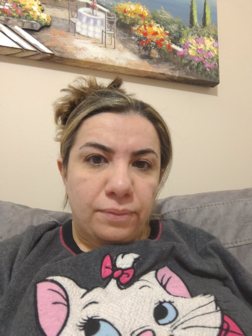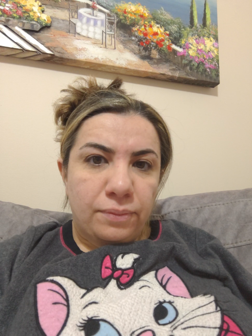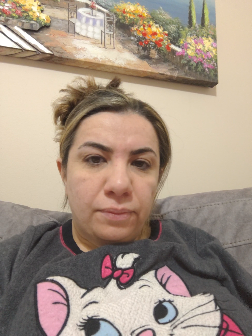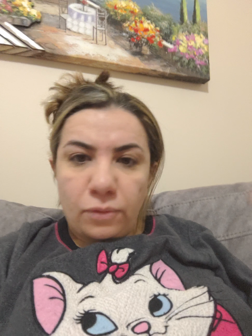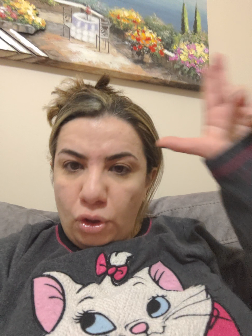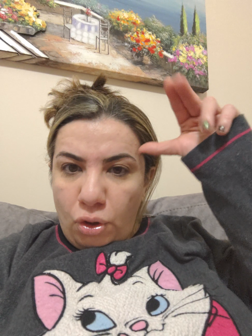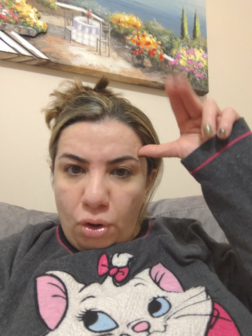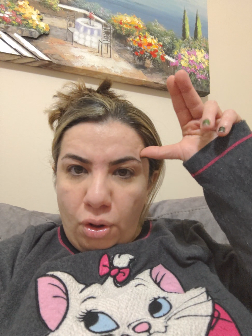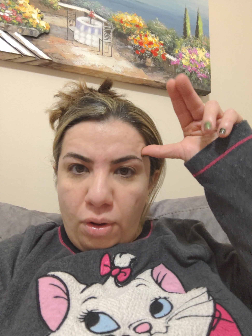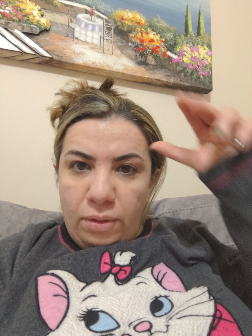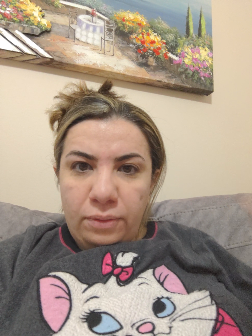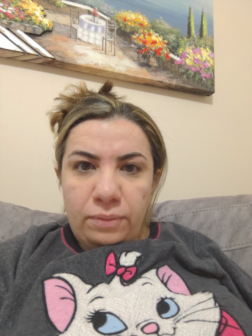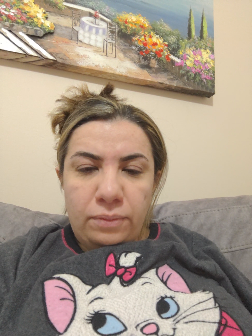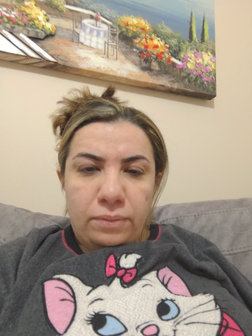horse